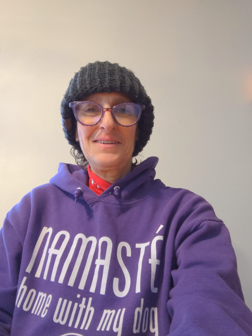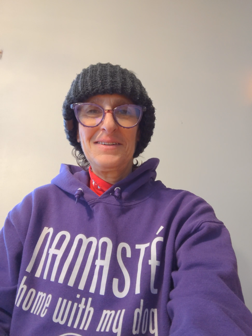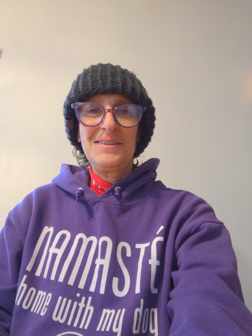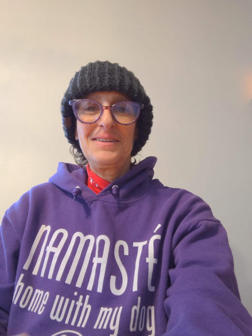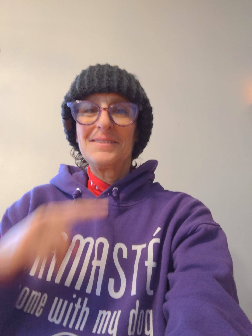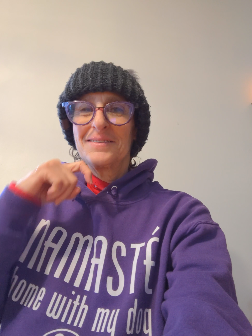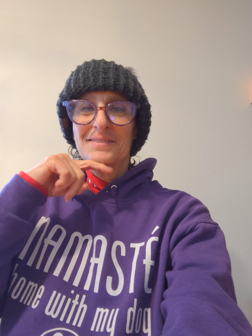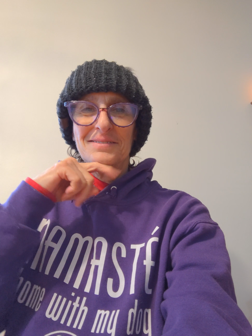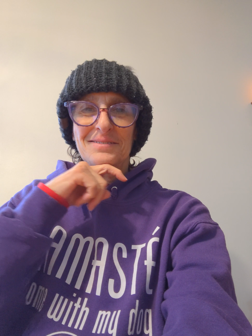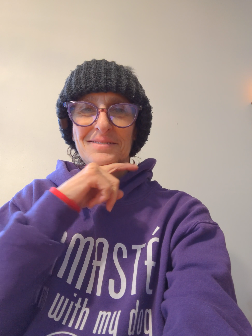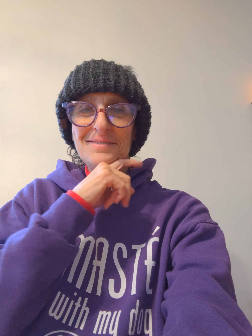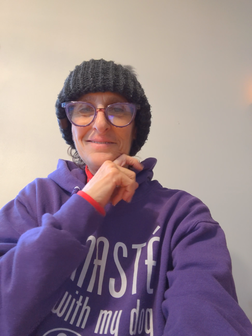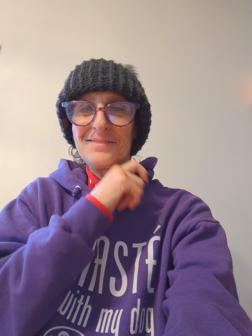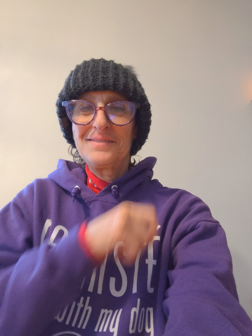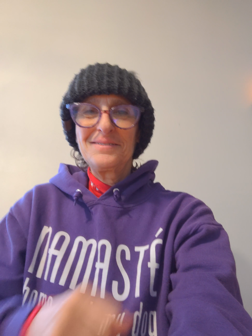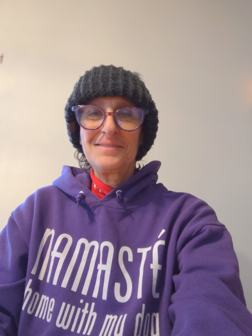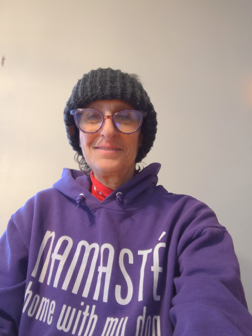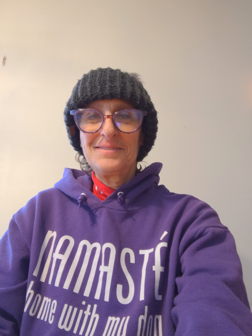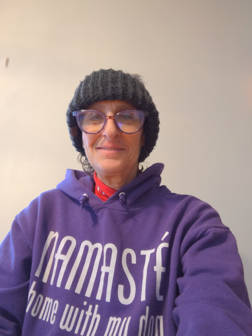cereal